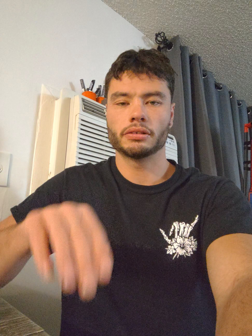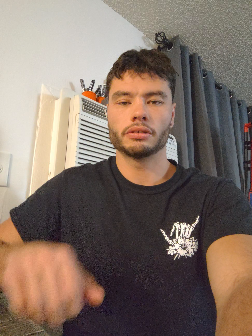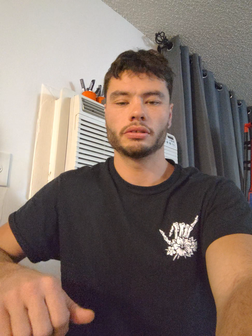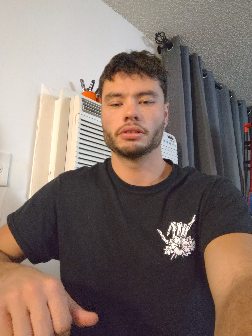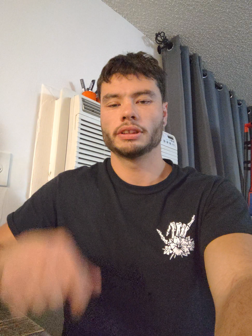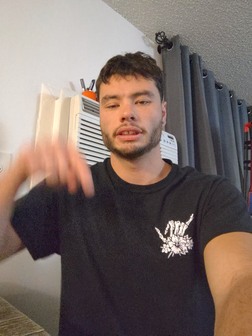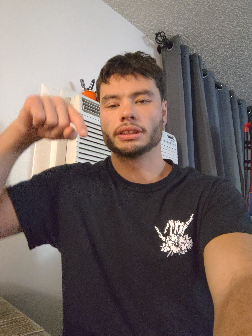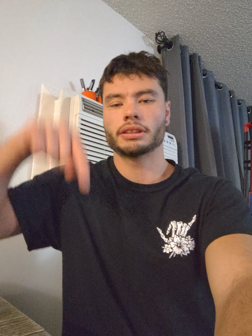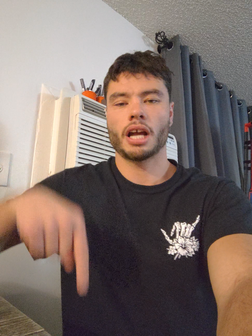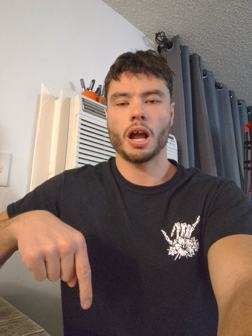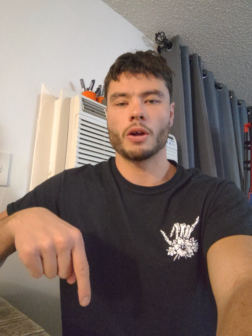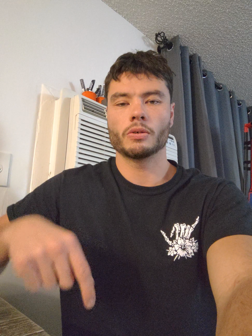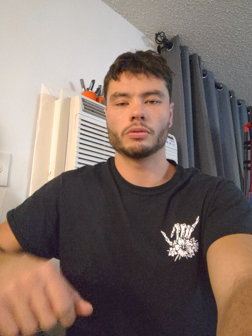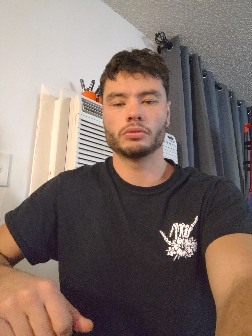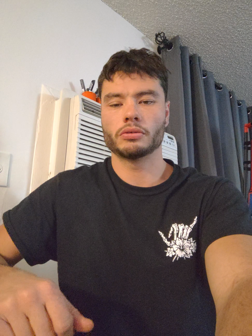down